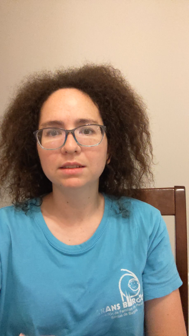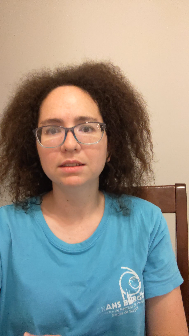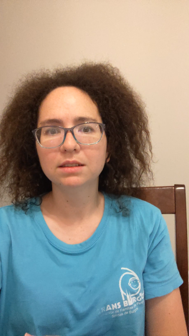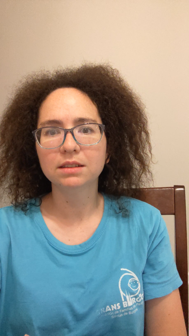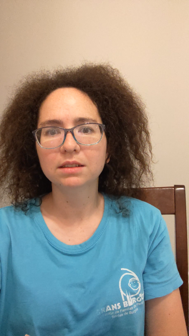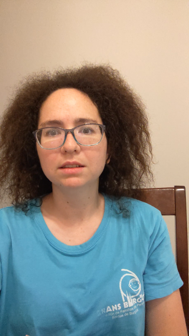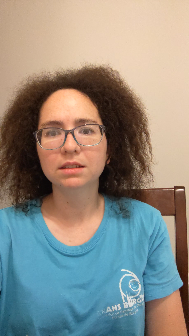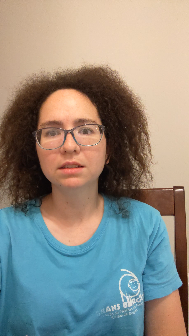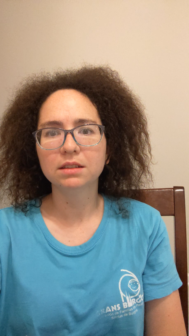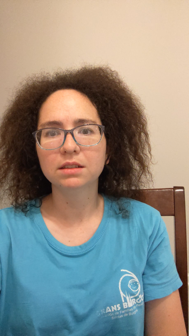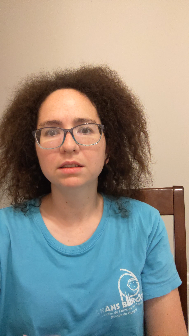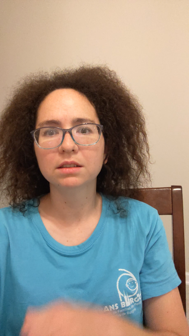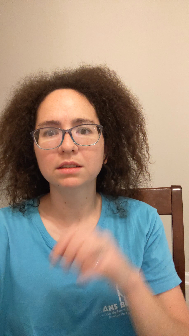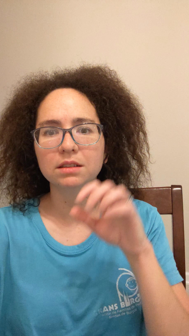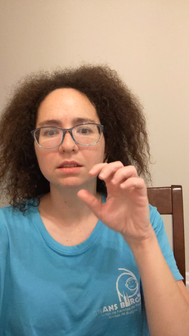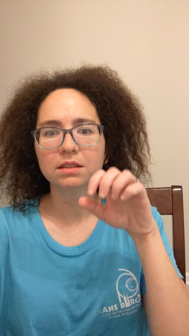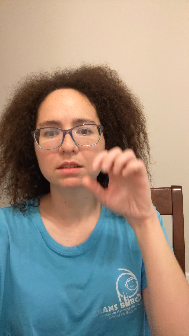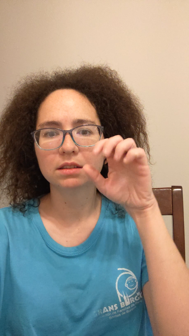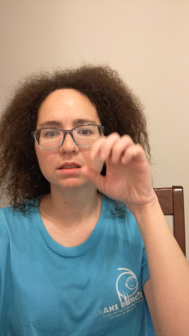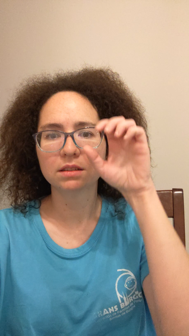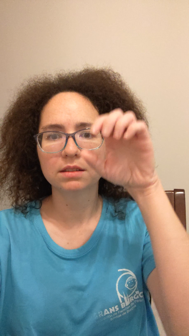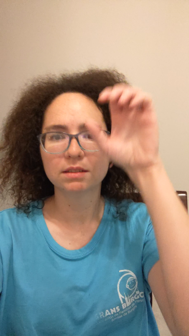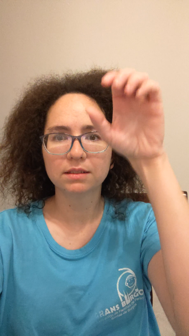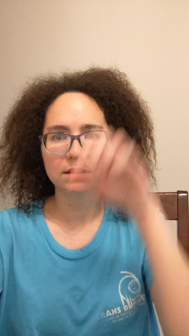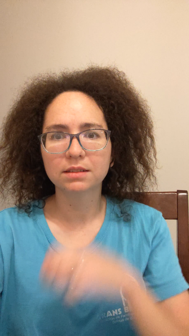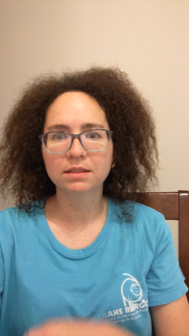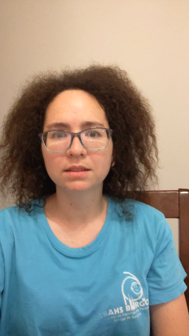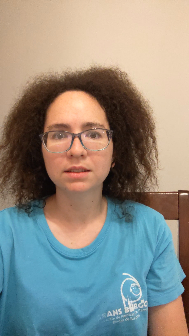climb